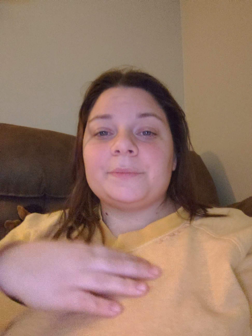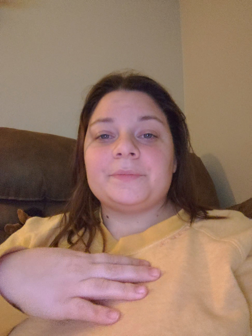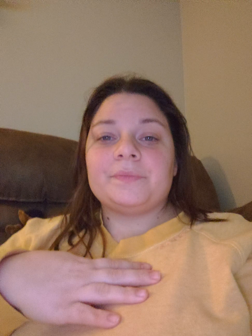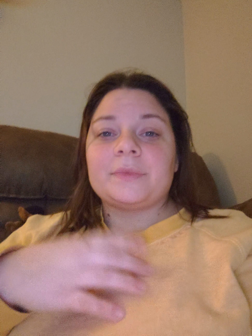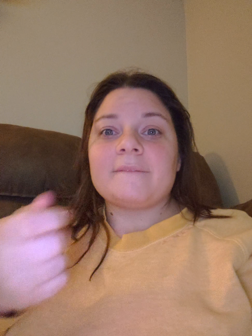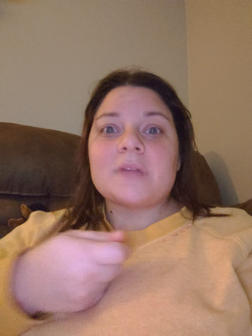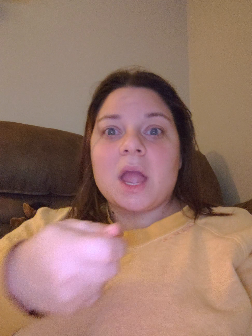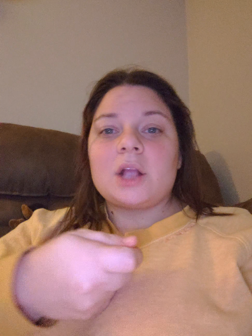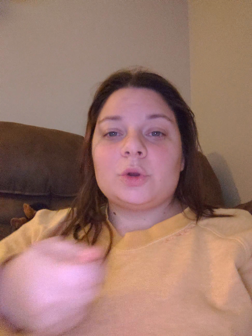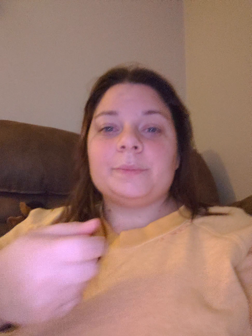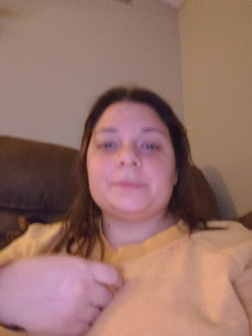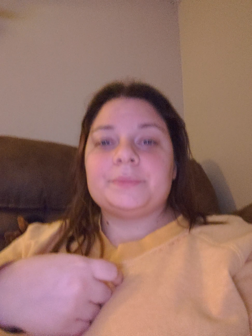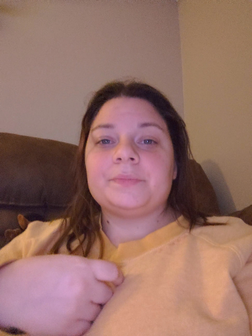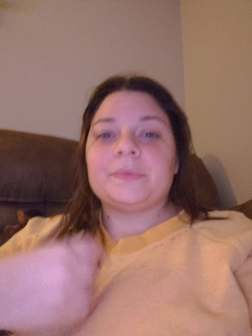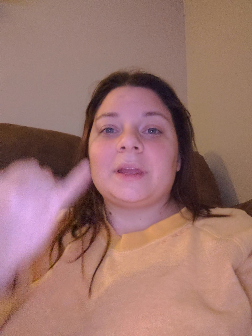vacuum